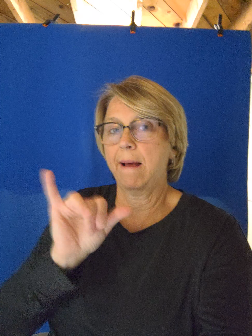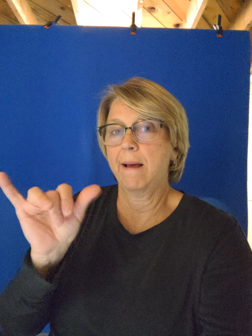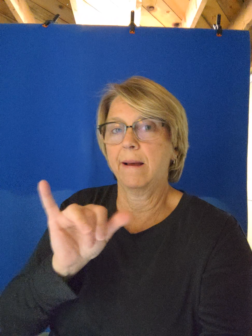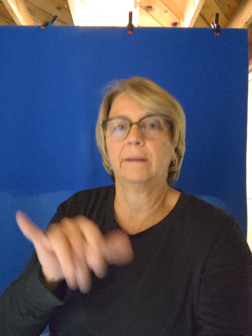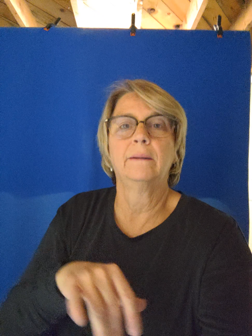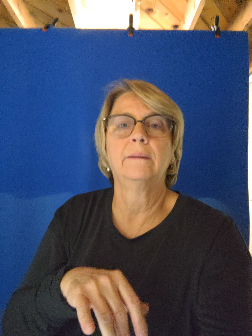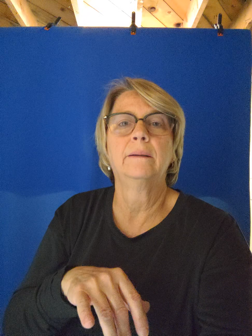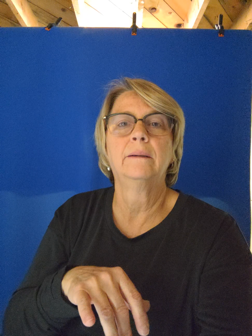like